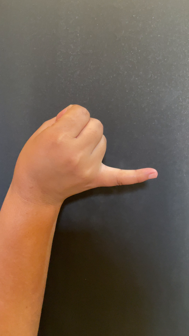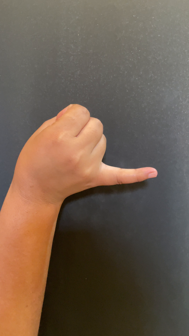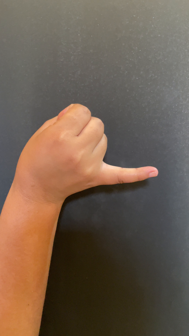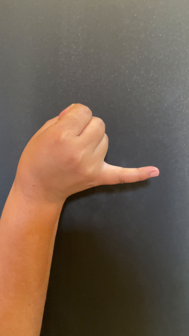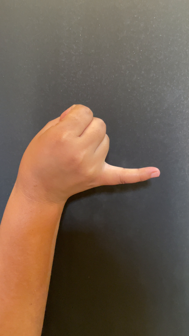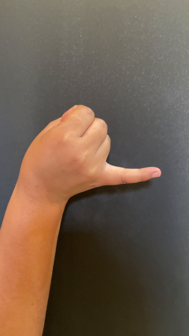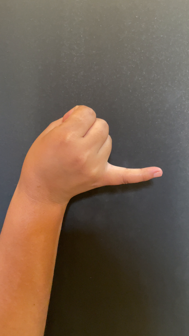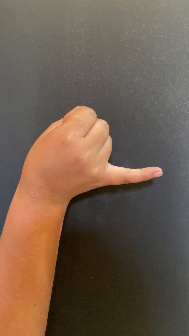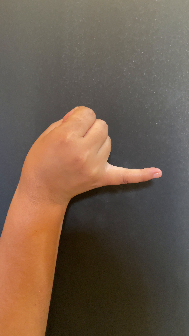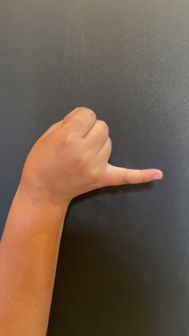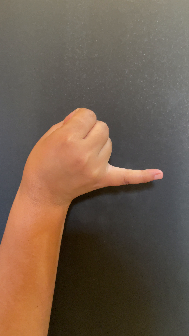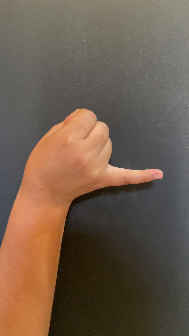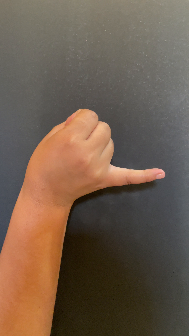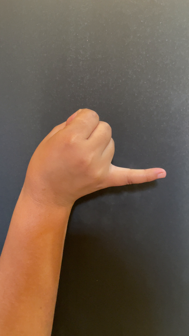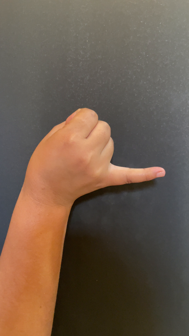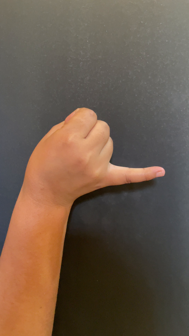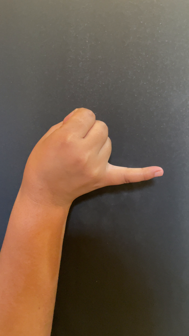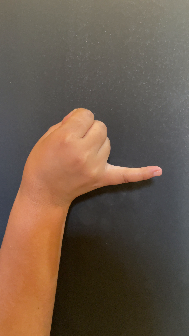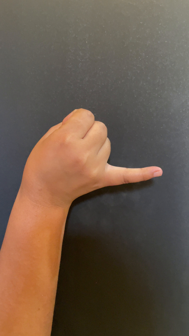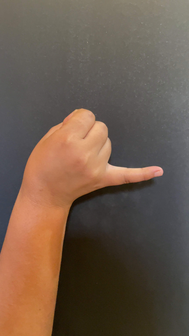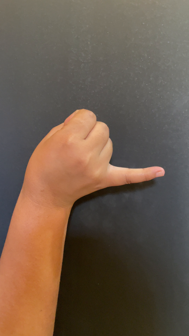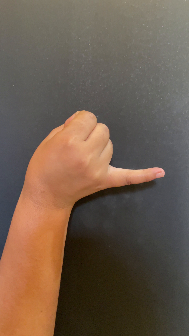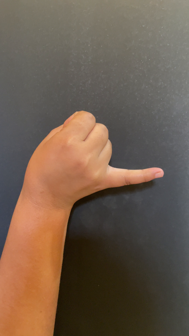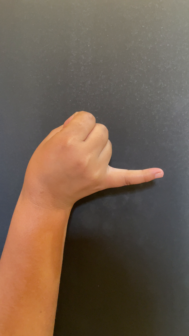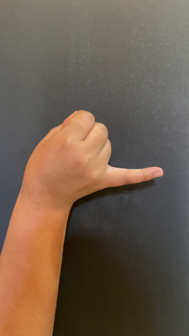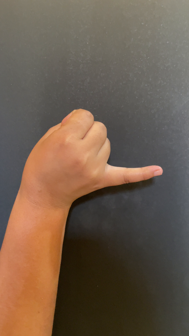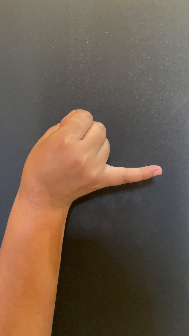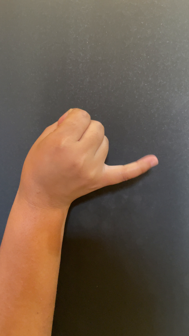ढ